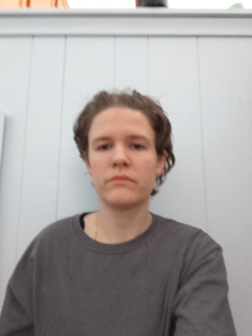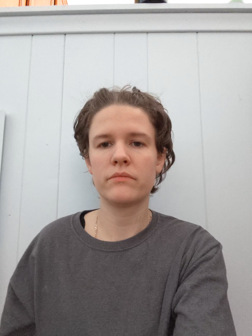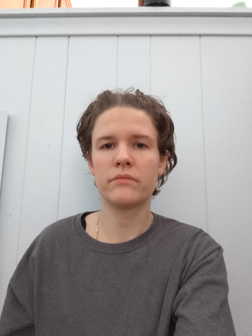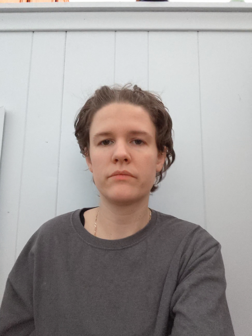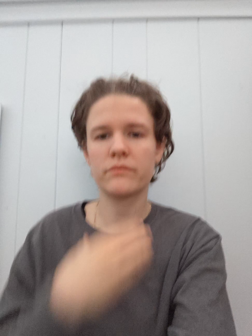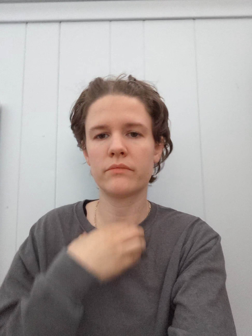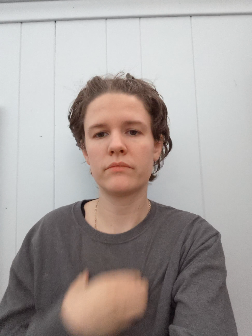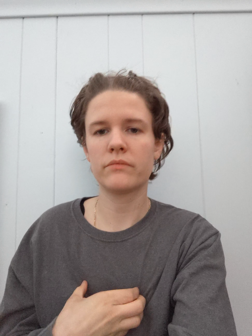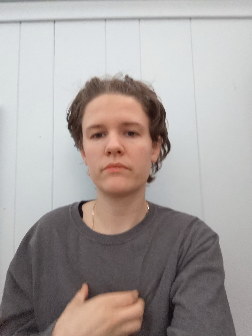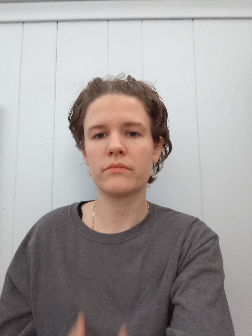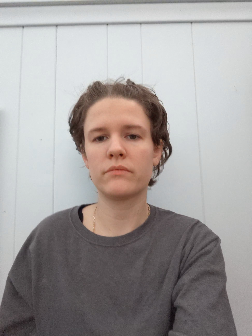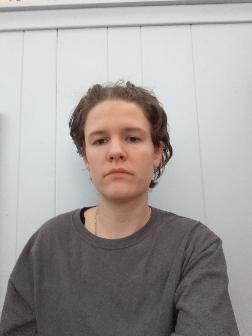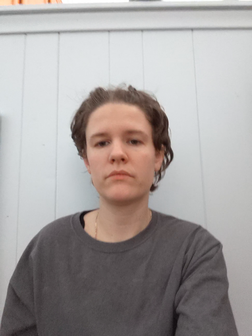hungry